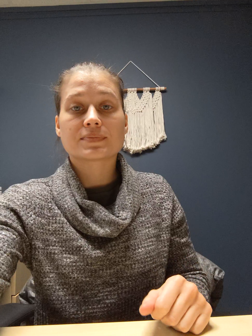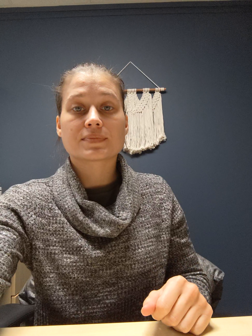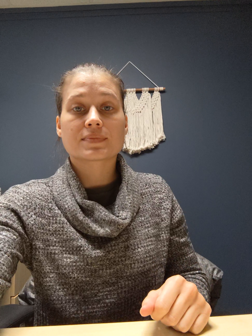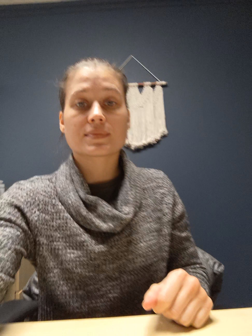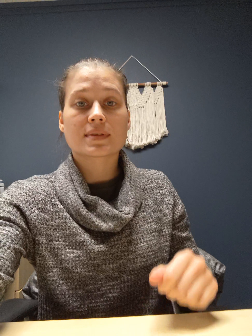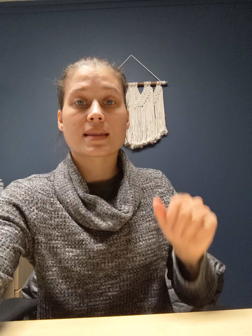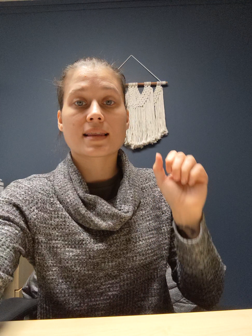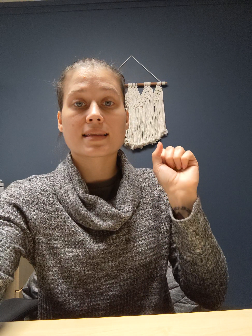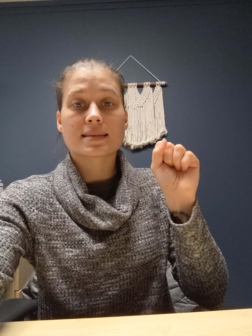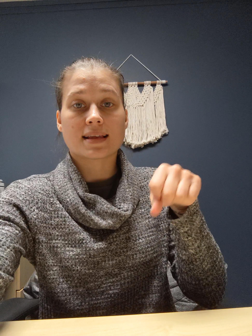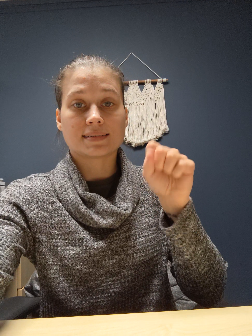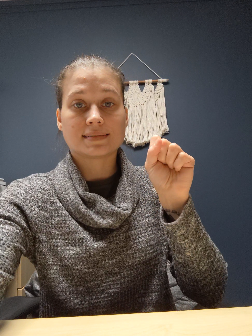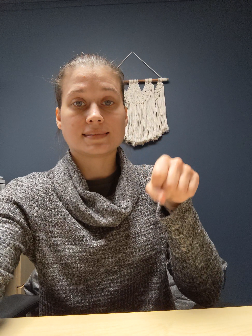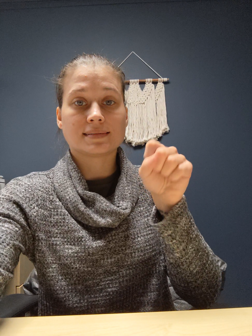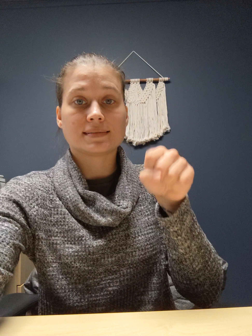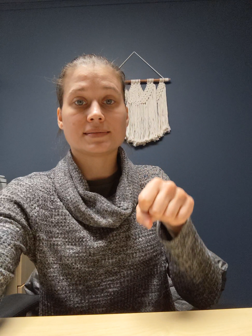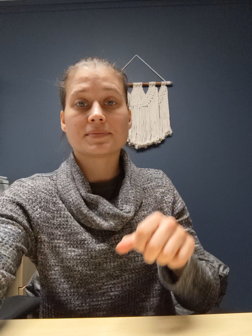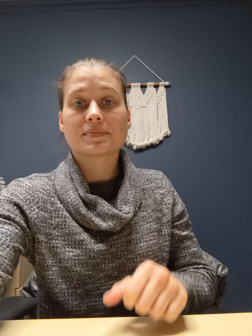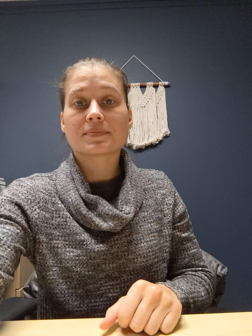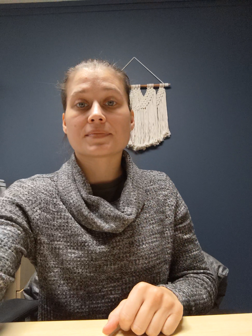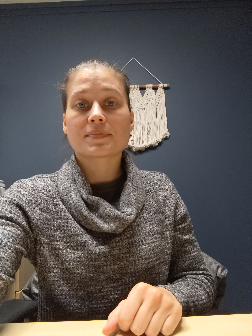yes